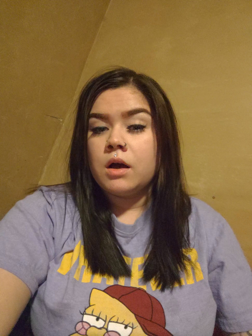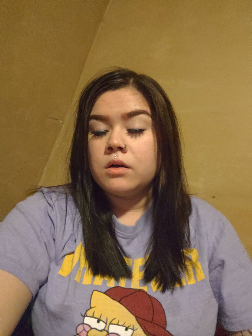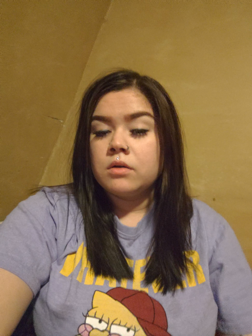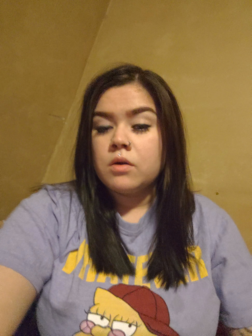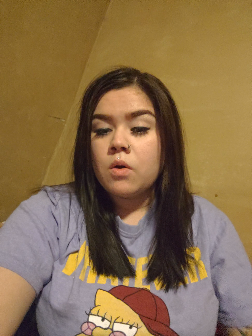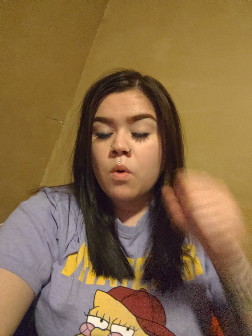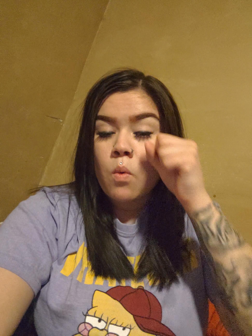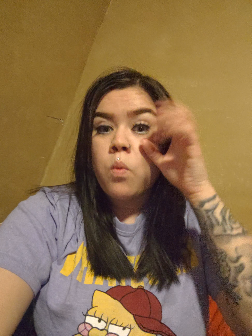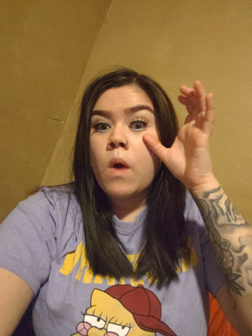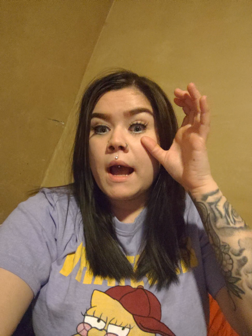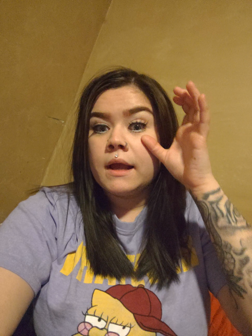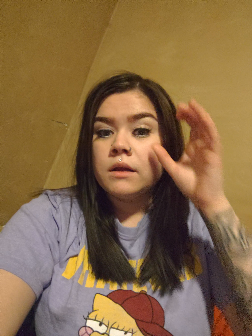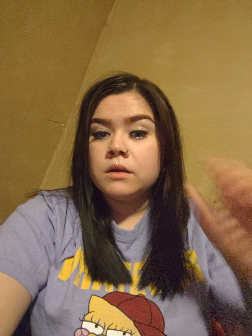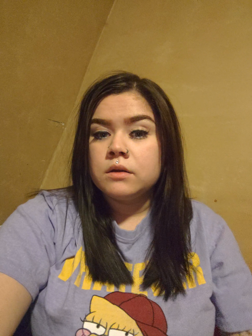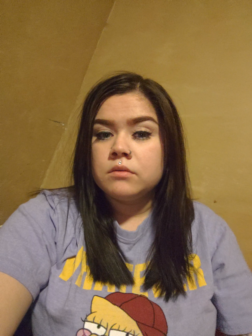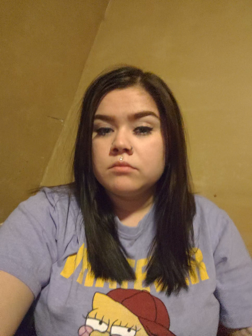awake